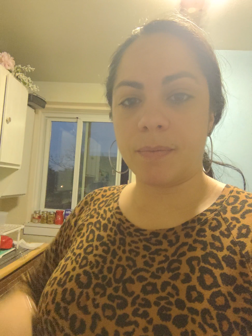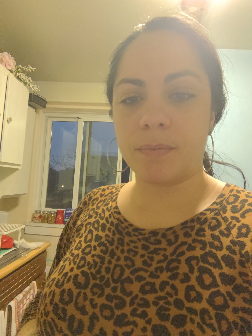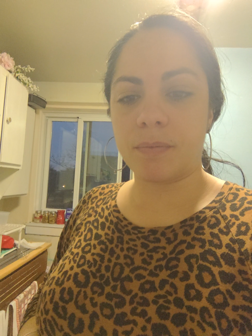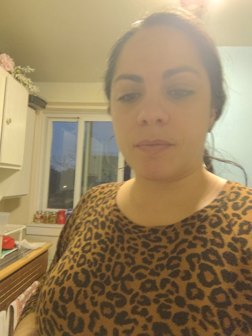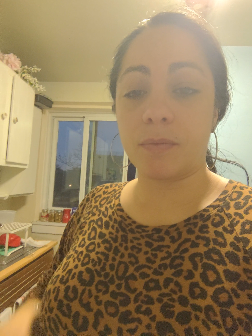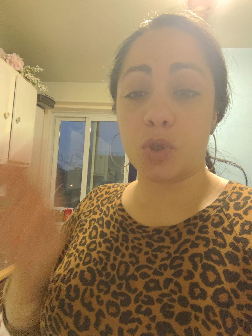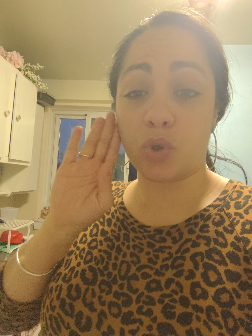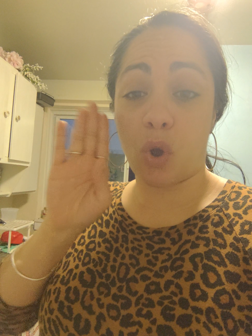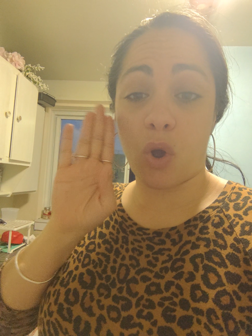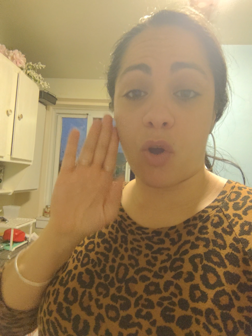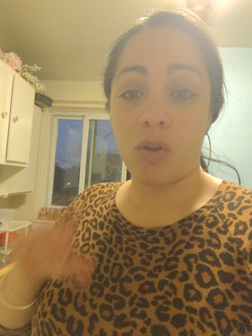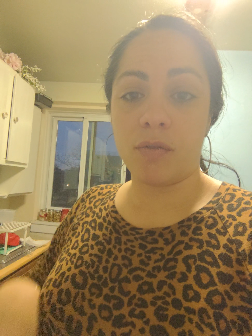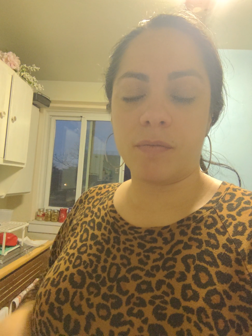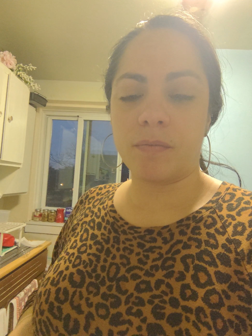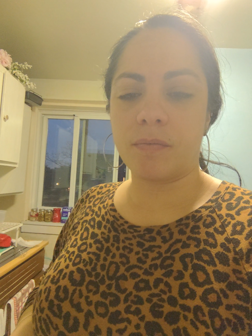dog